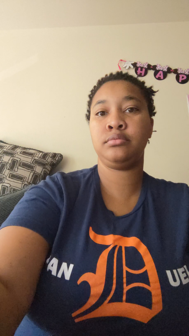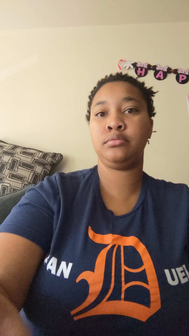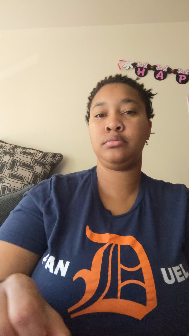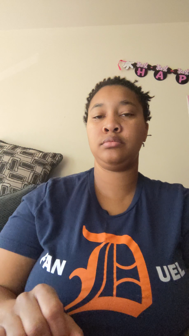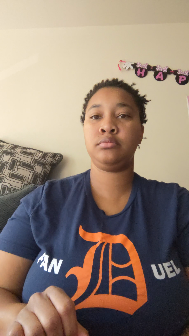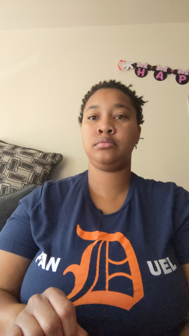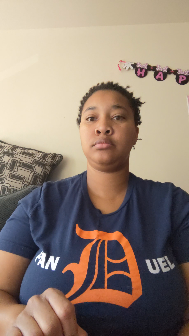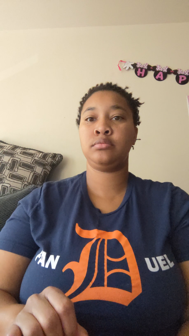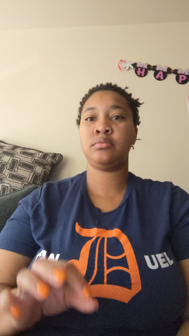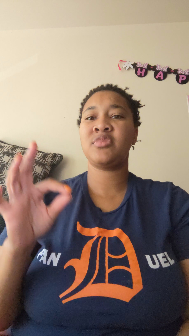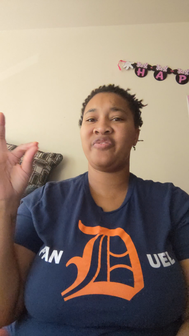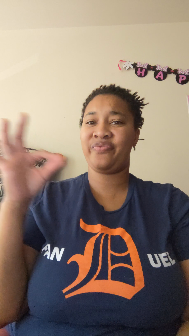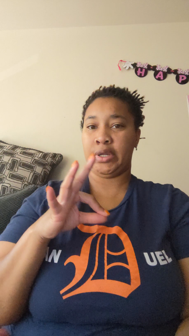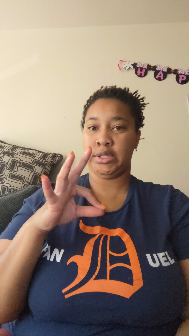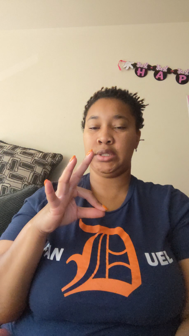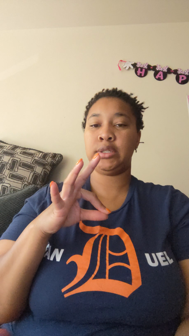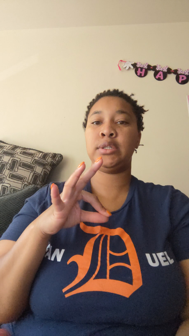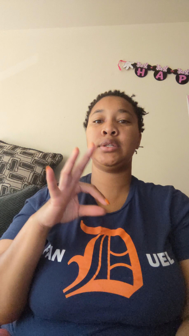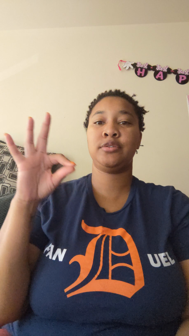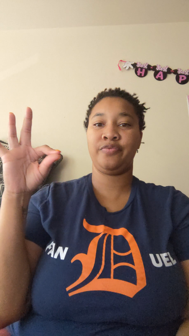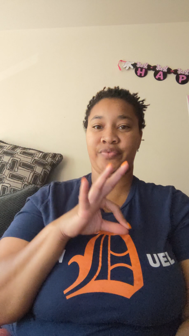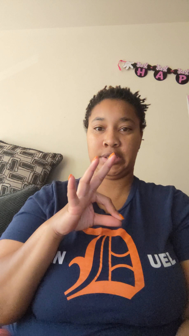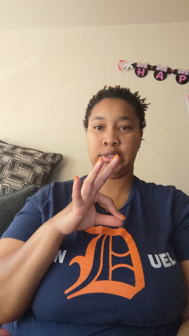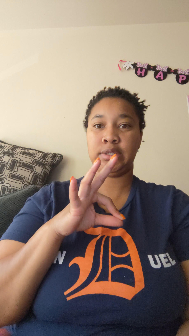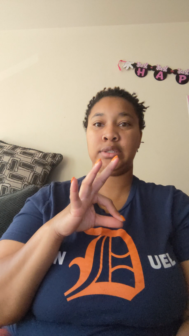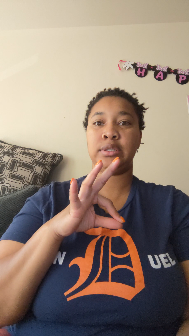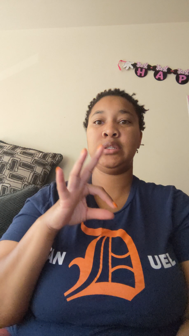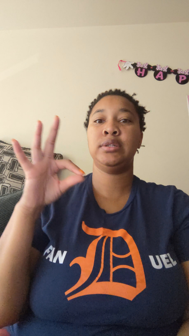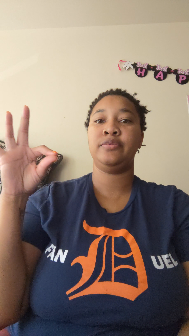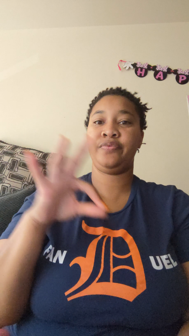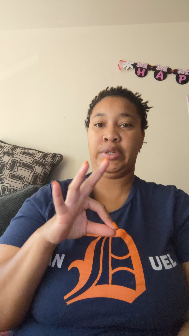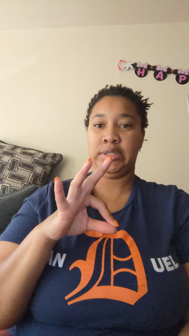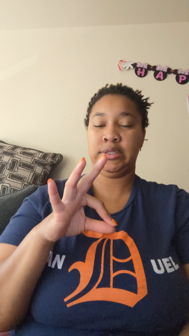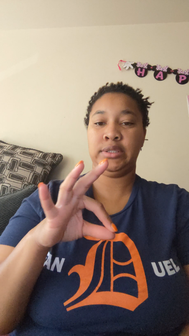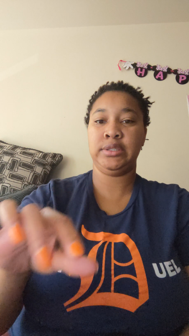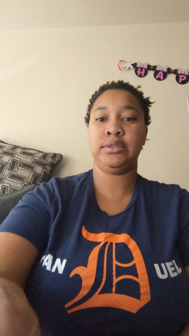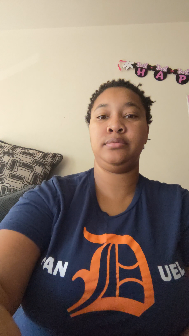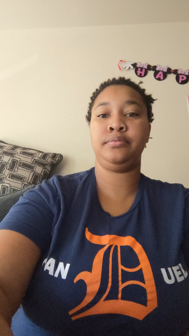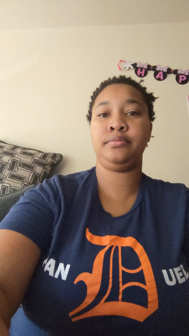fit